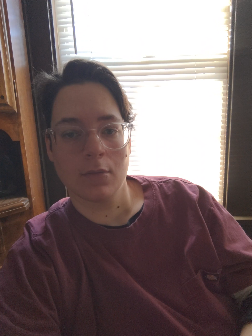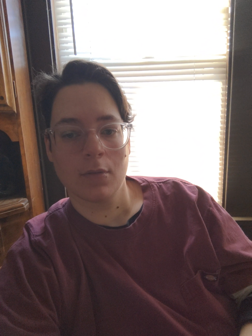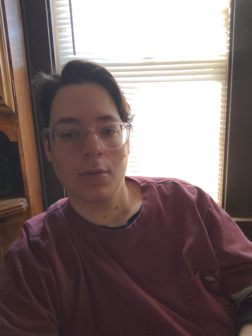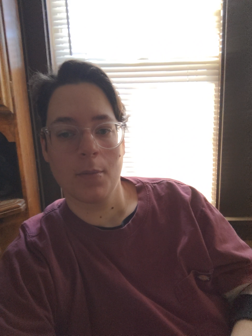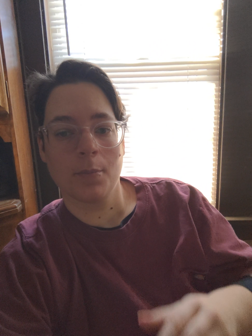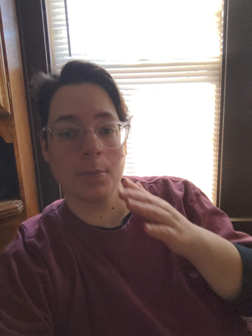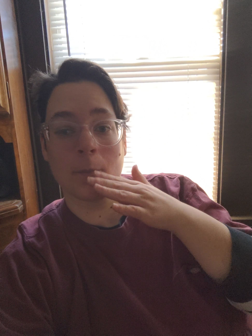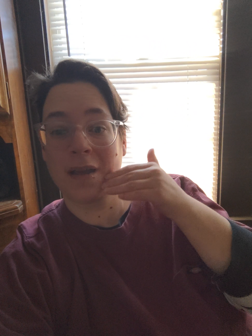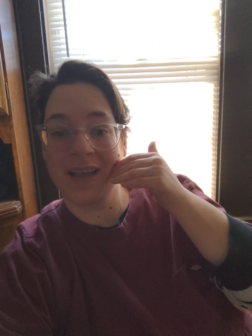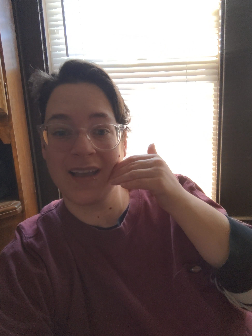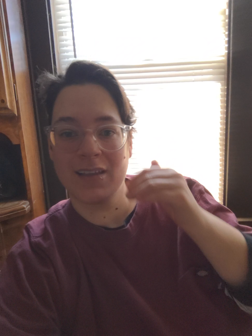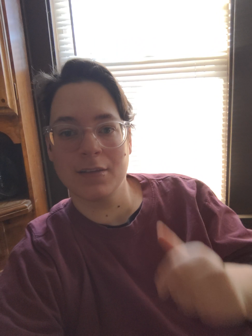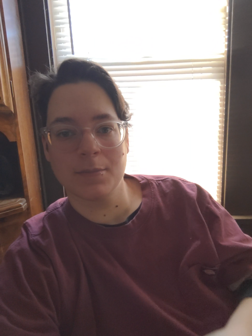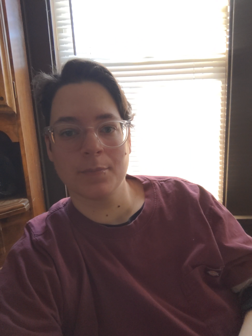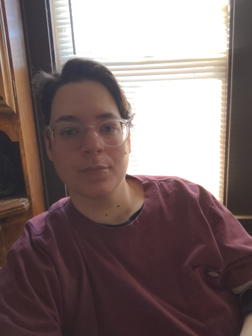smile